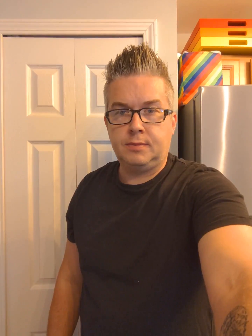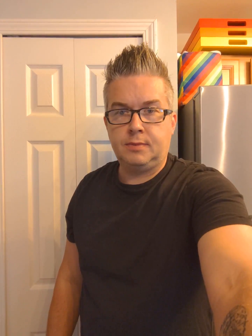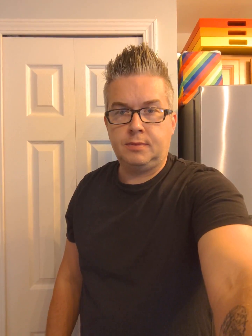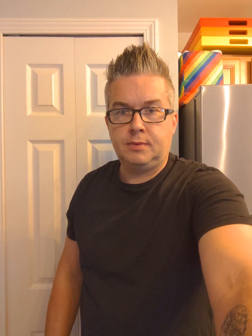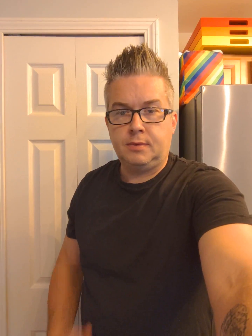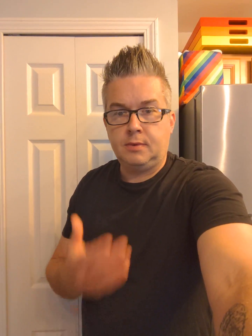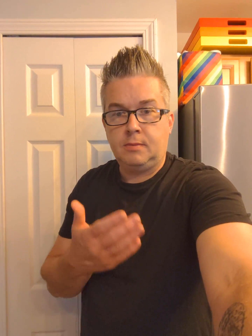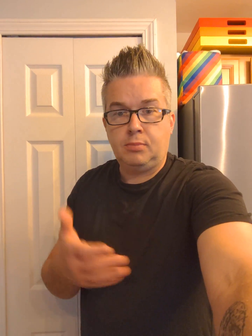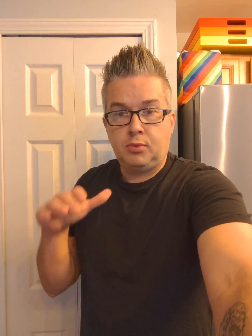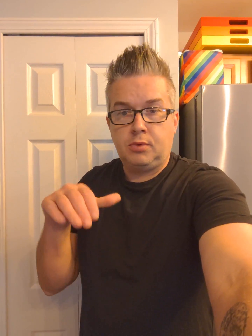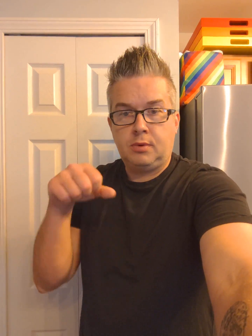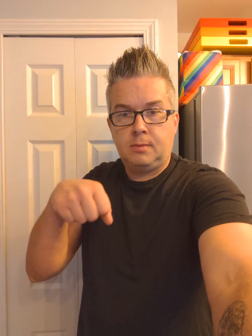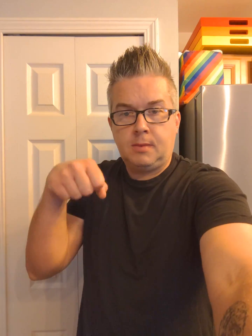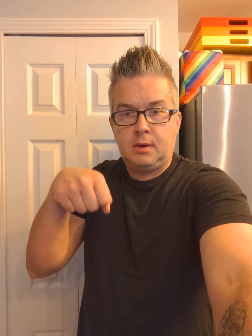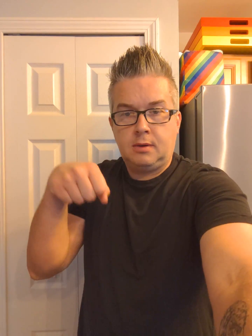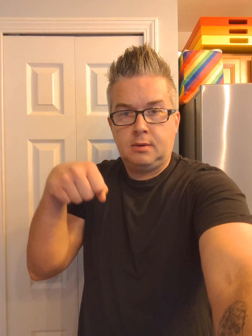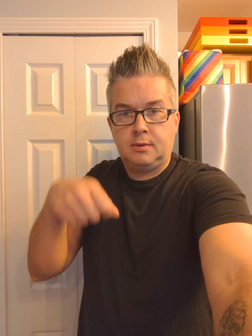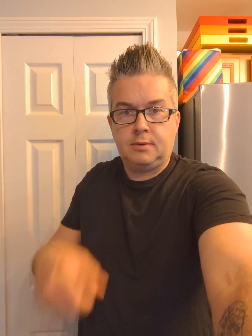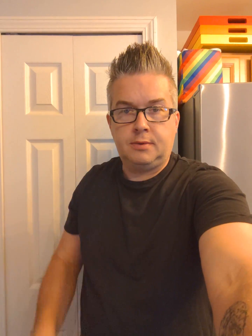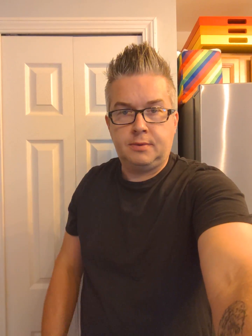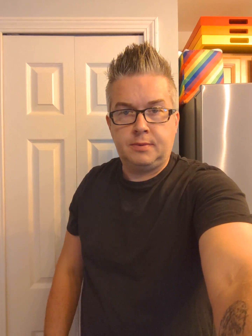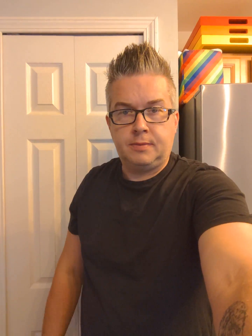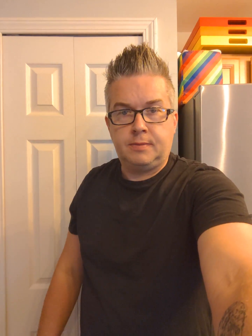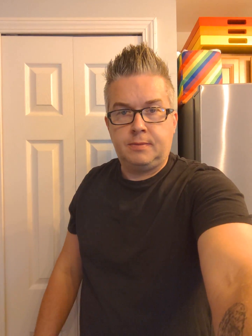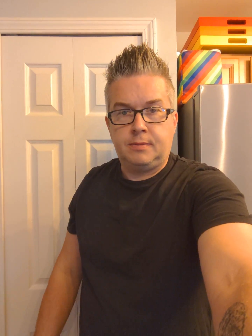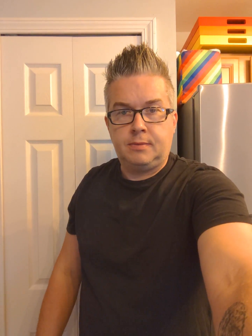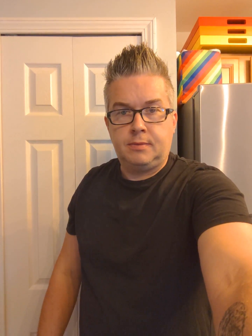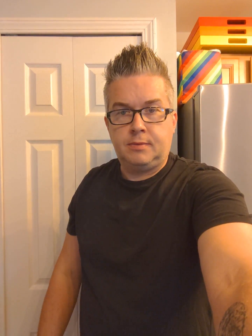basket